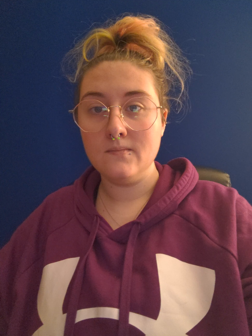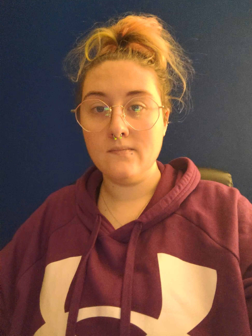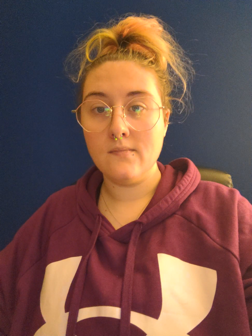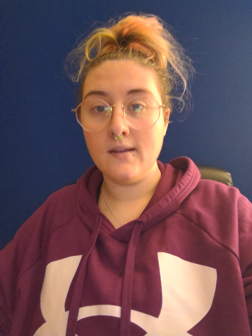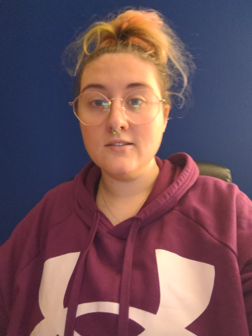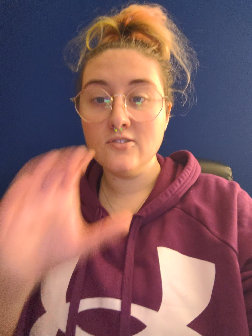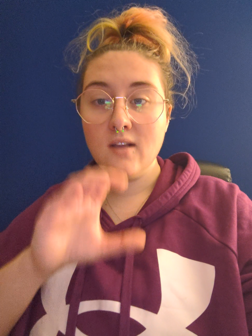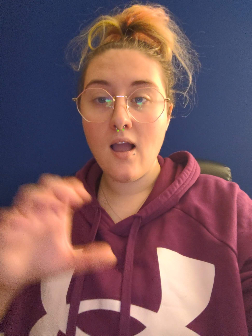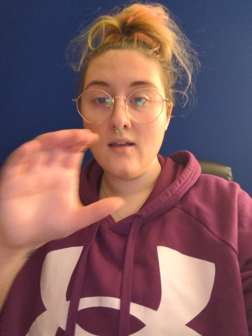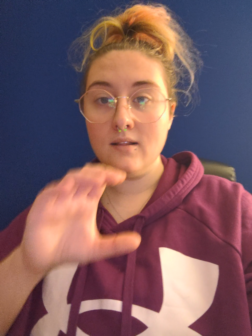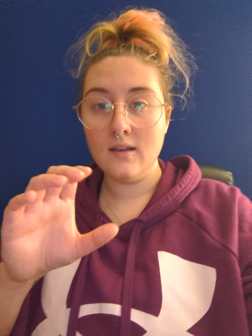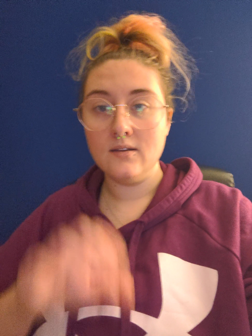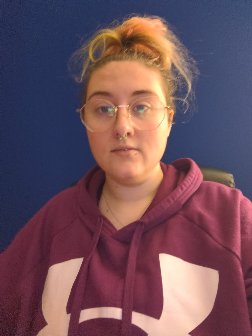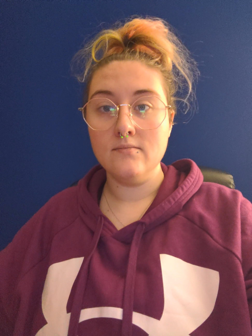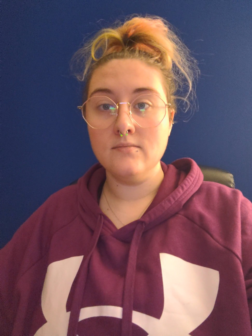chocolate